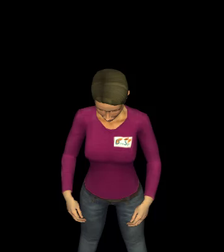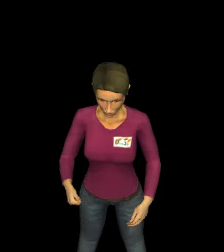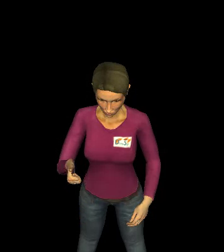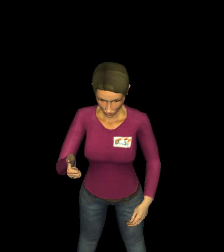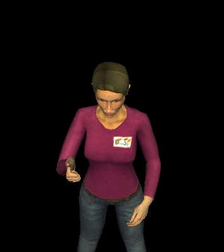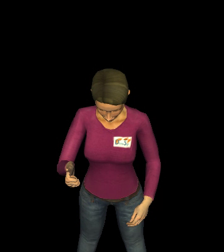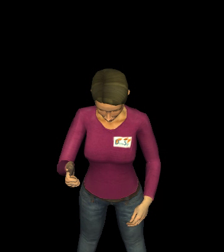1